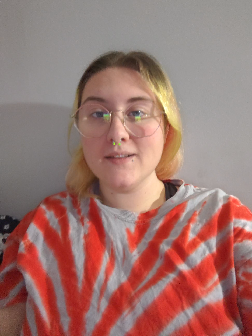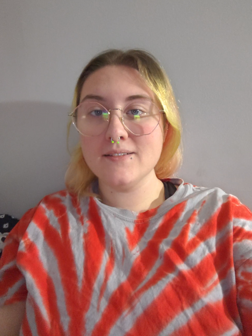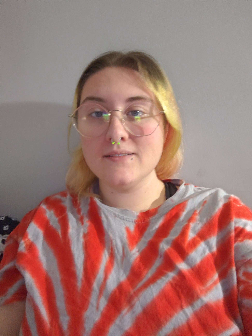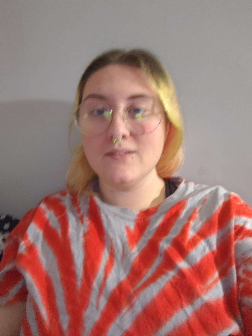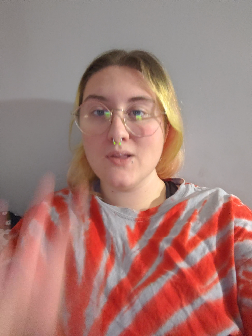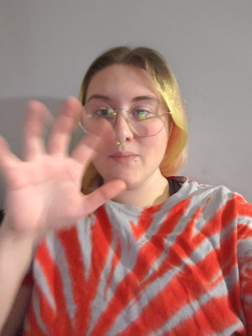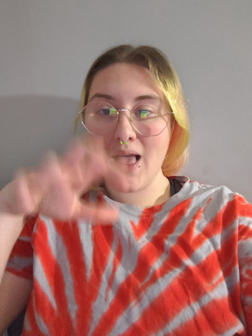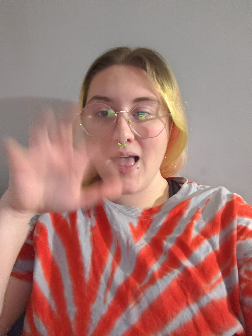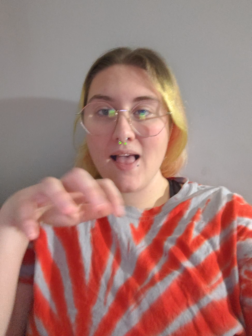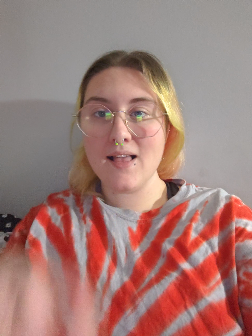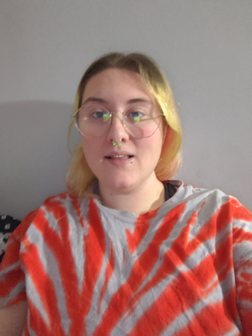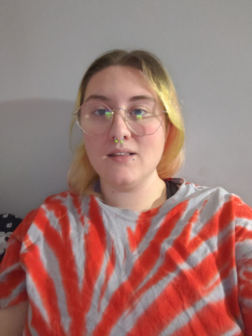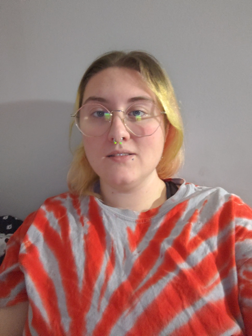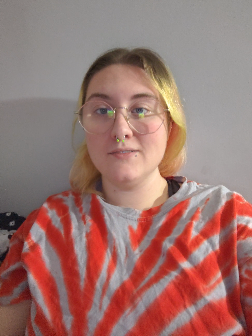rain